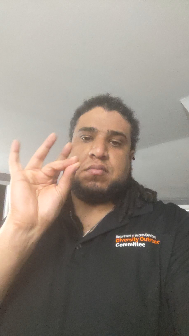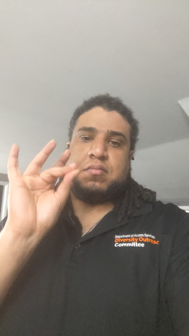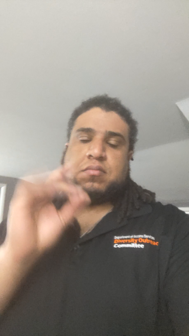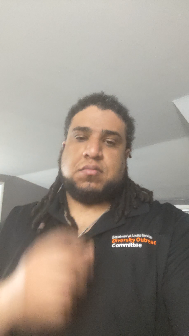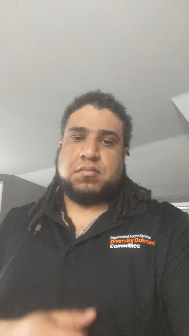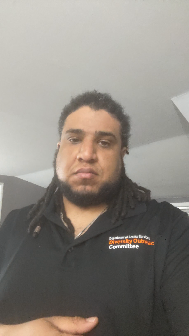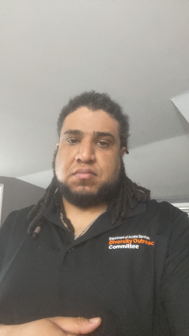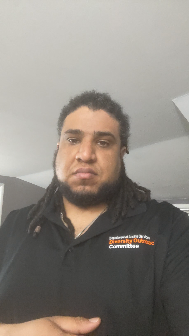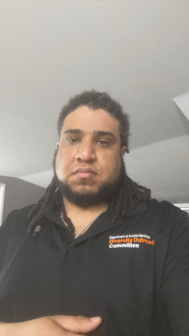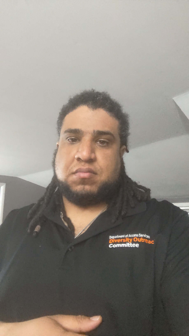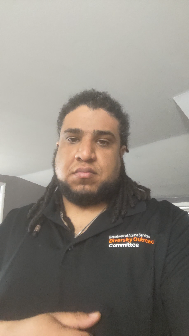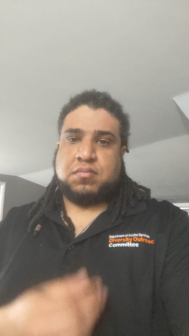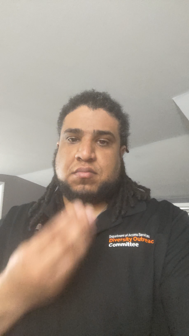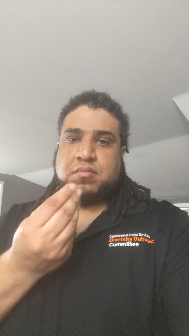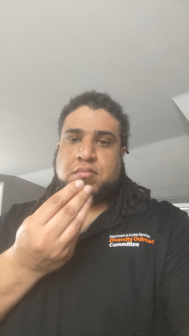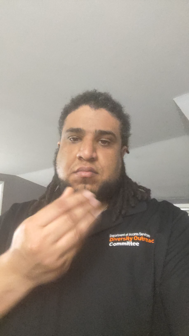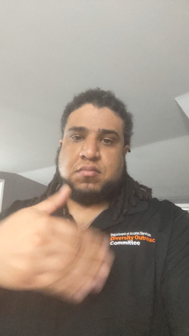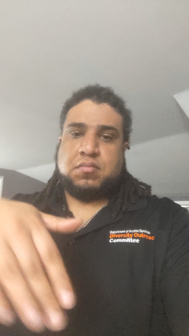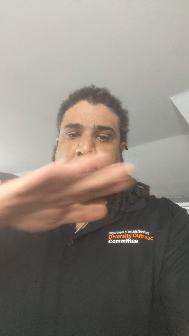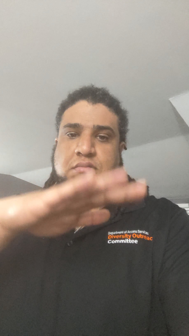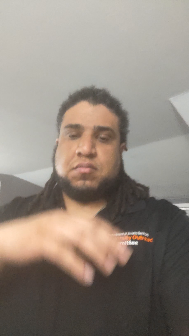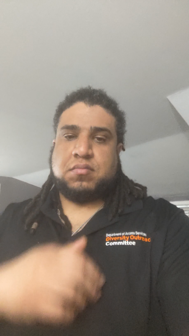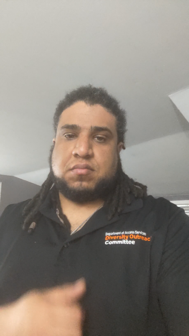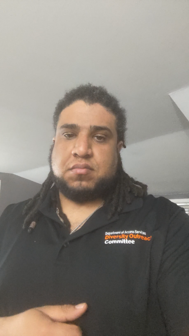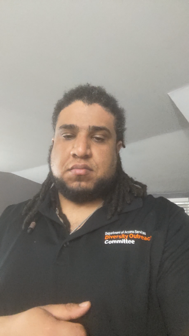garden